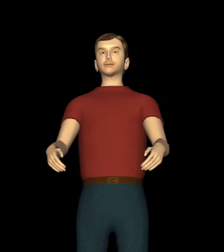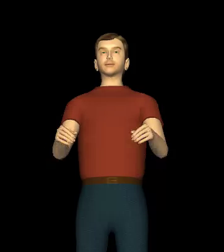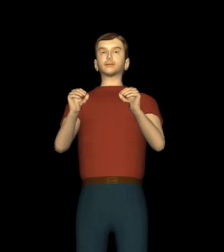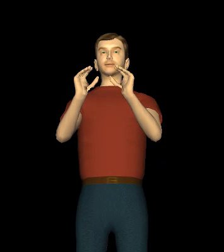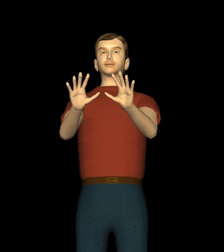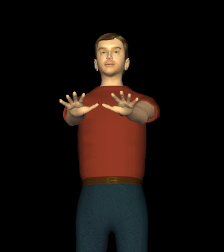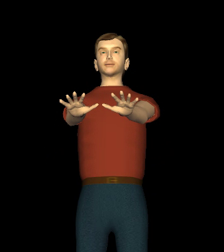يتخلى